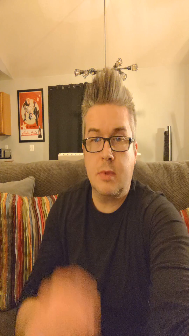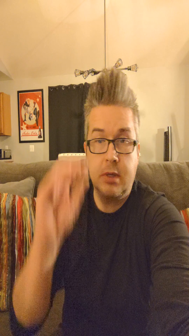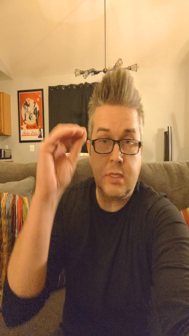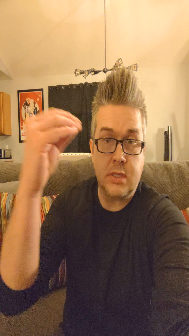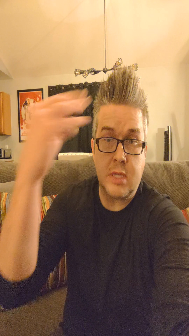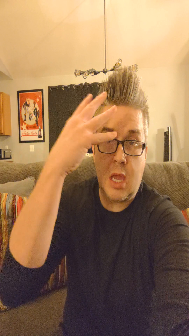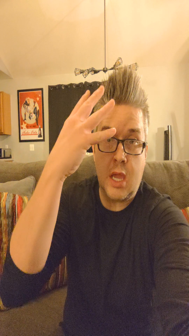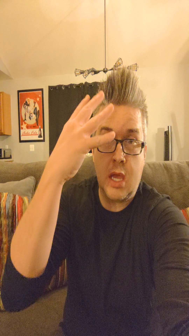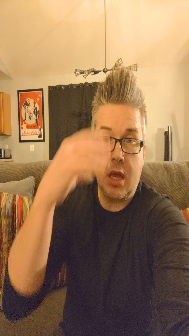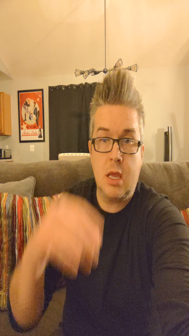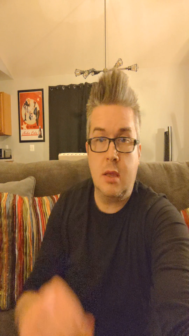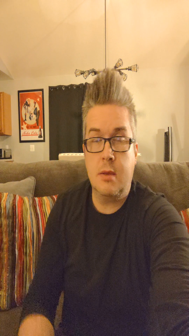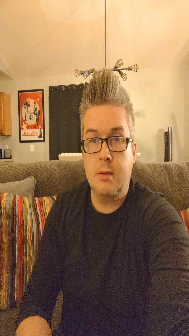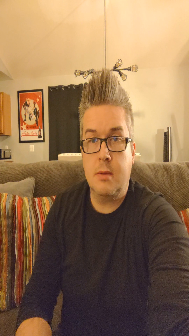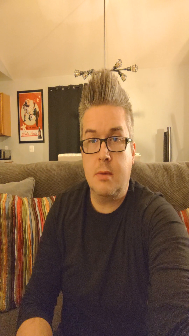sun